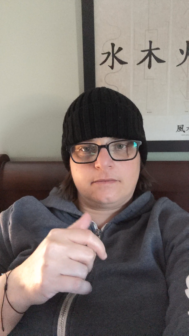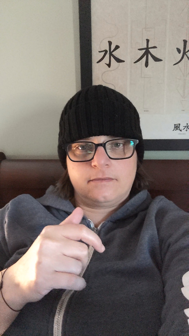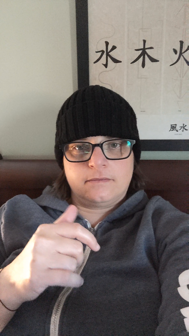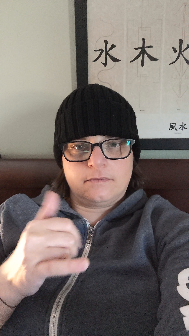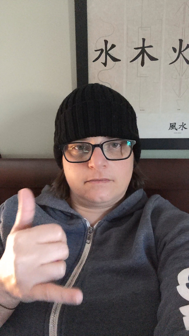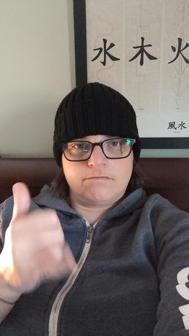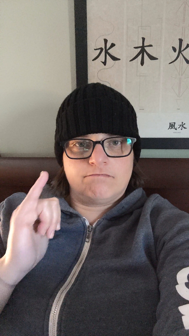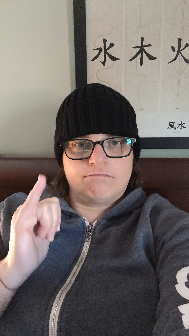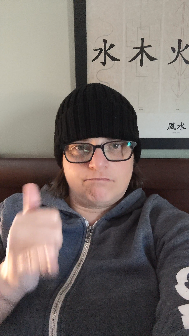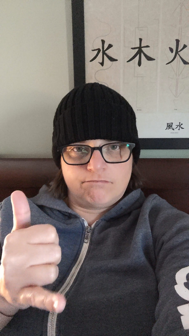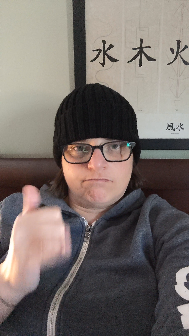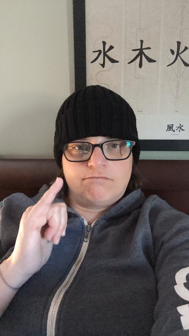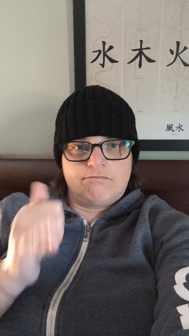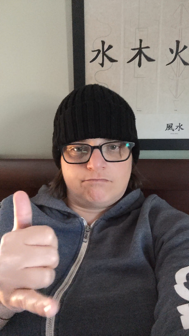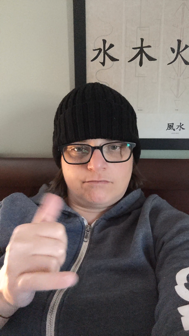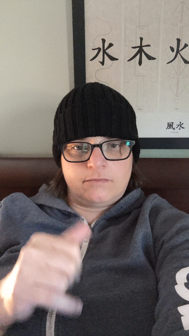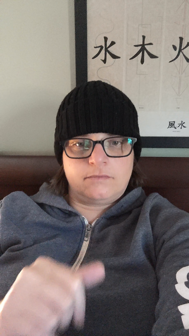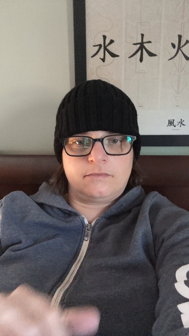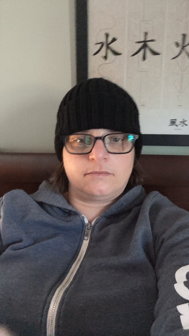rocking chair